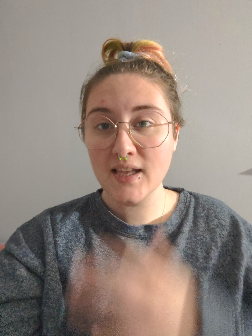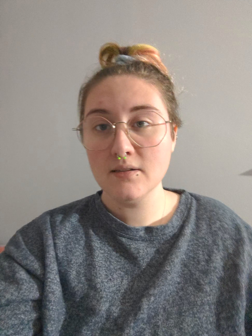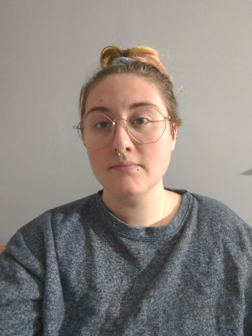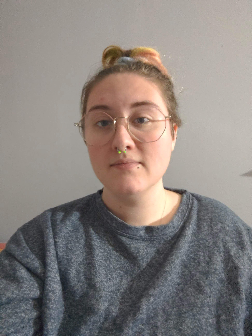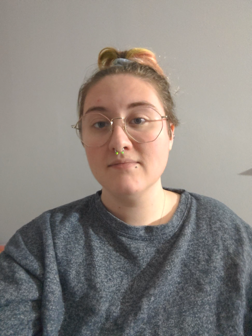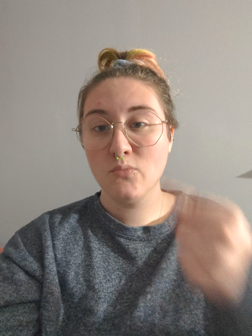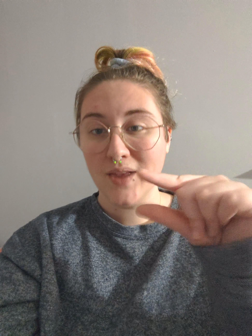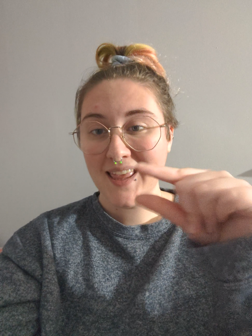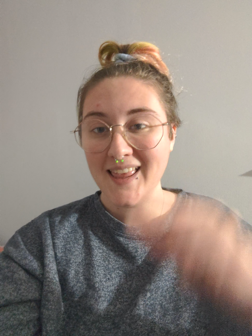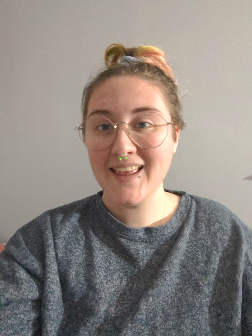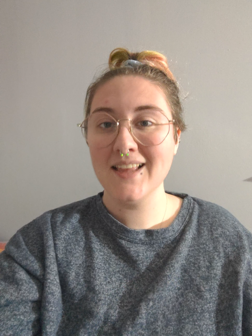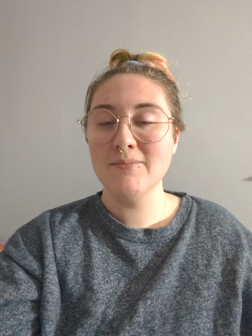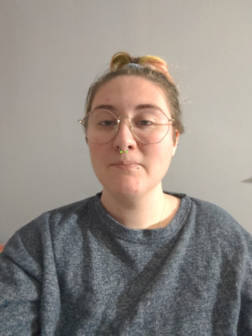green